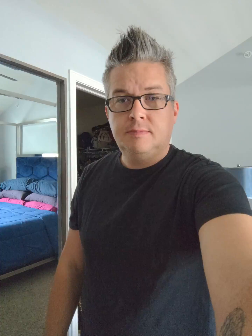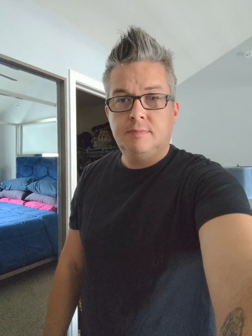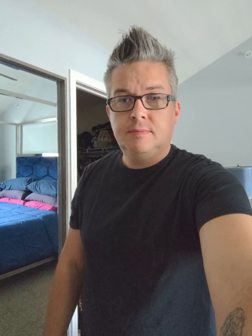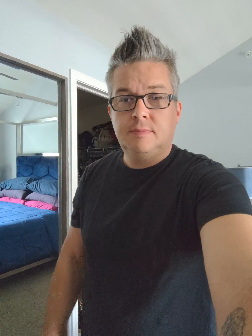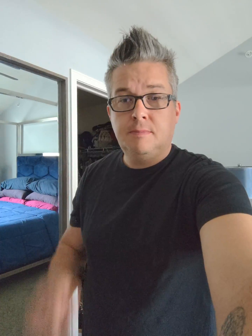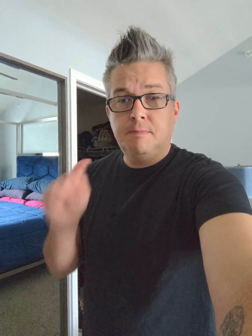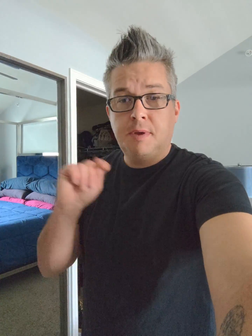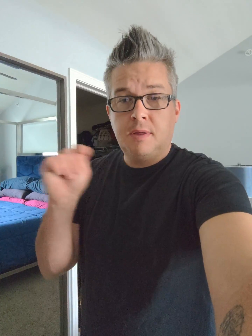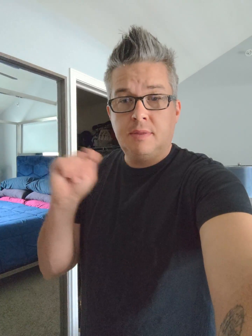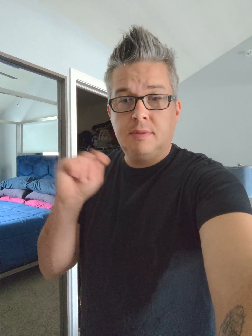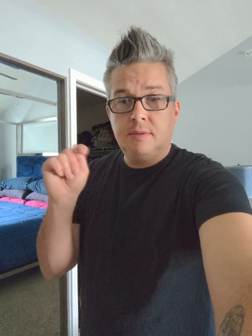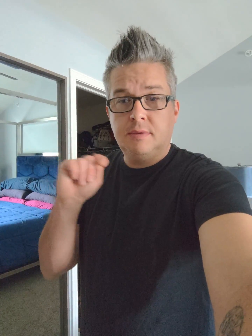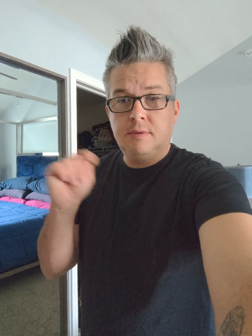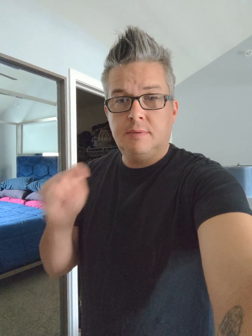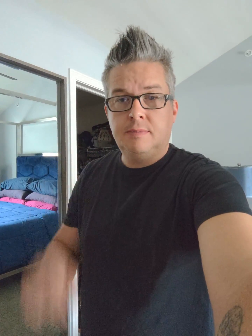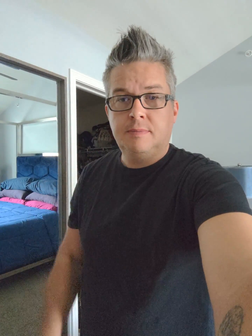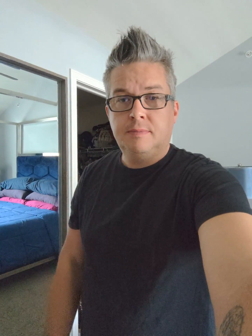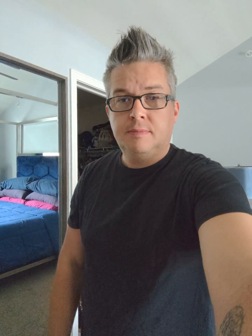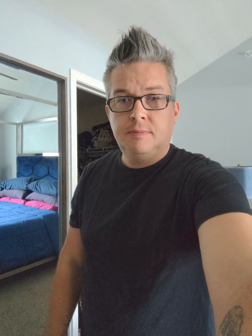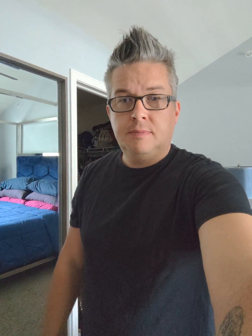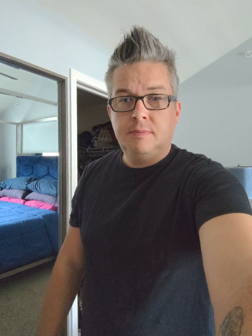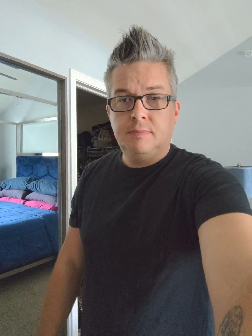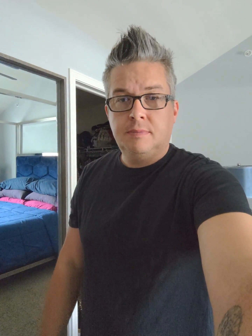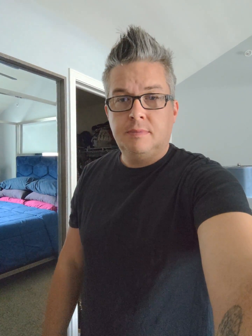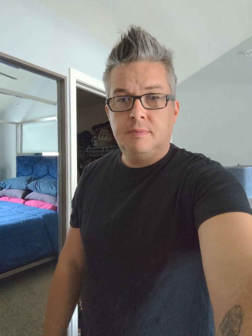bathroom